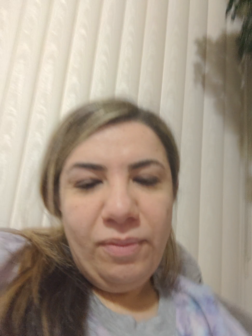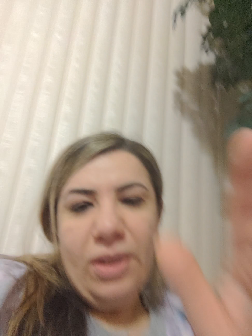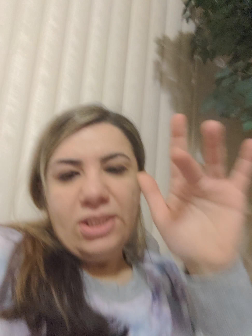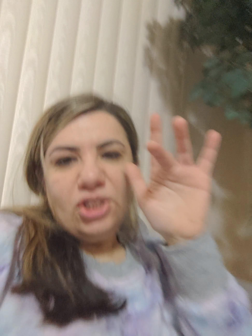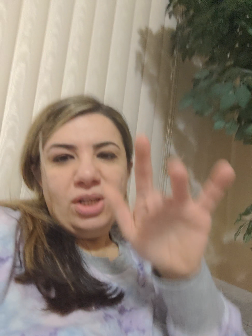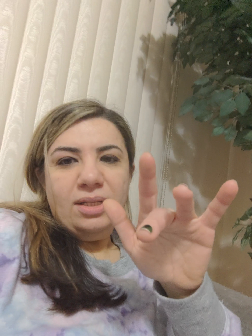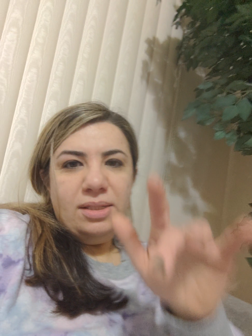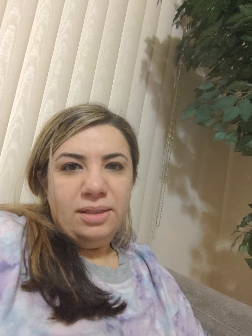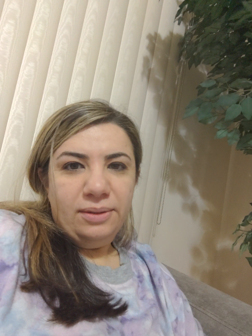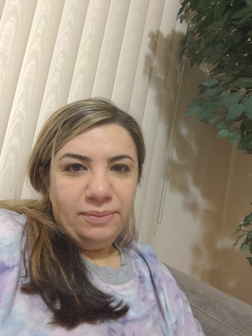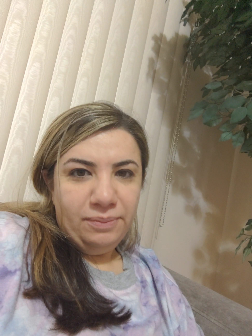touch